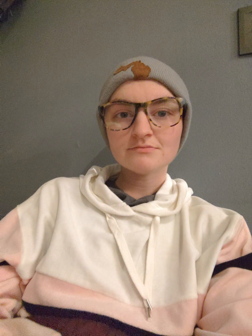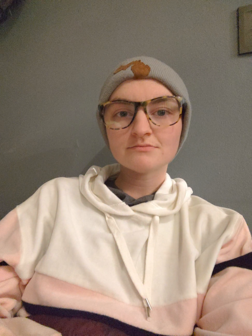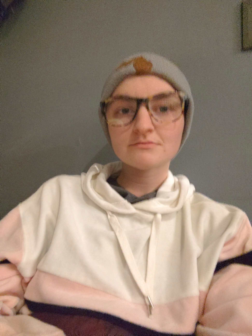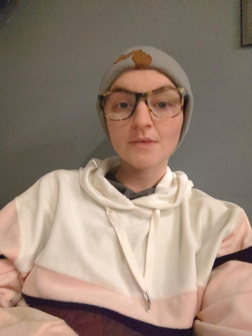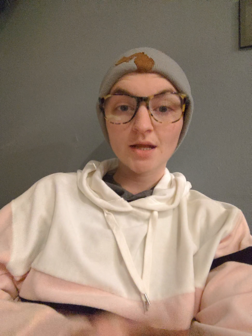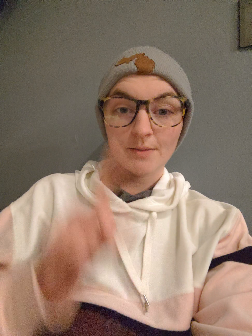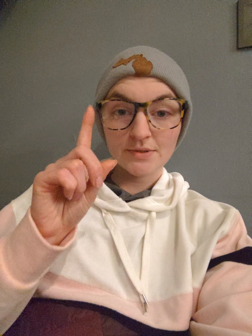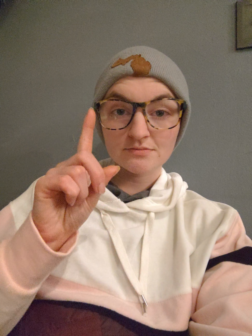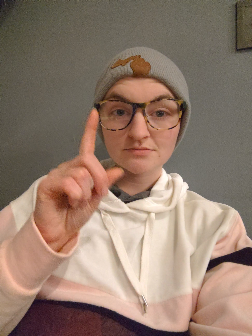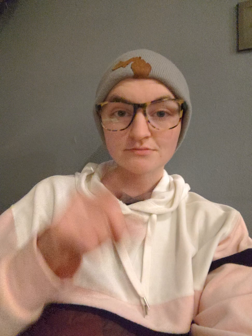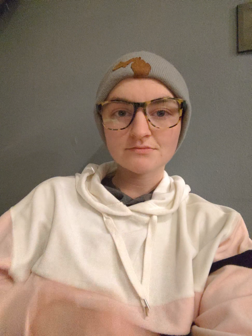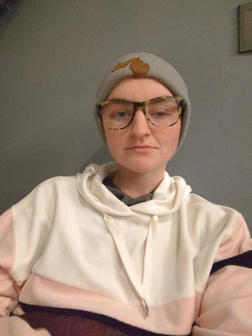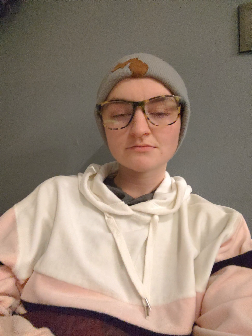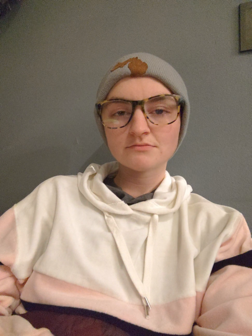up